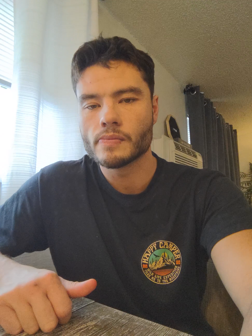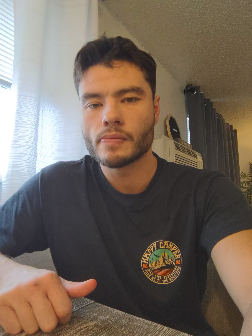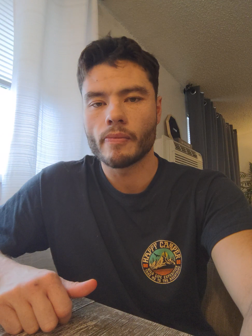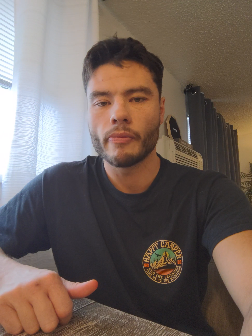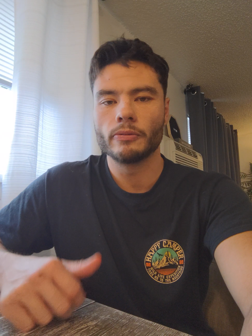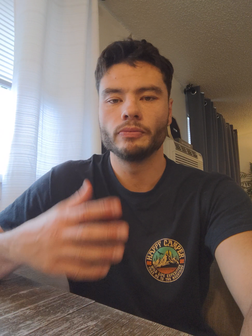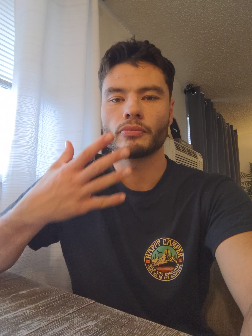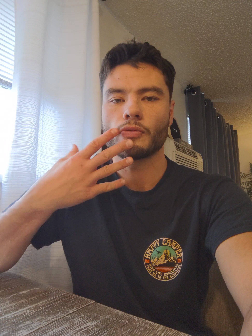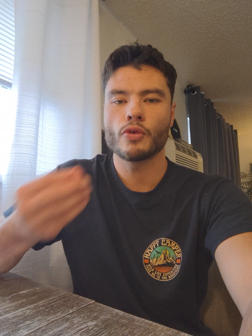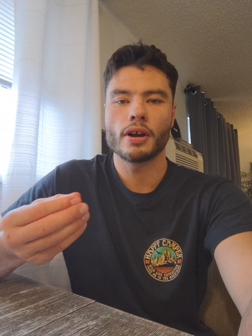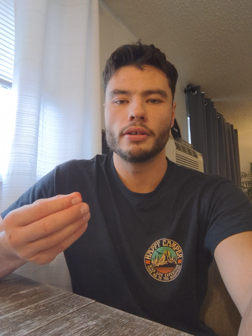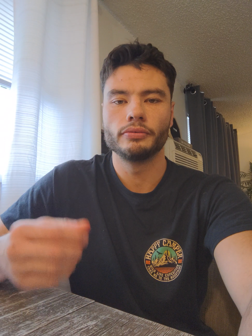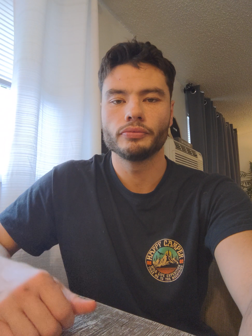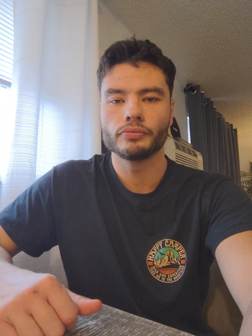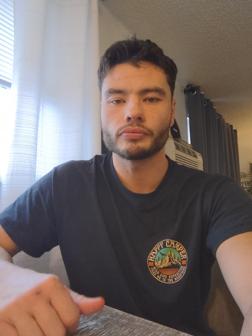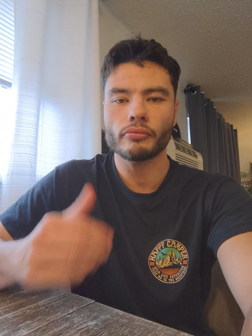wet